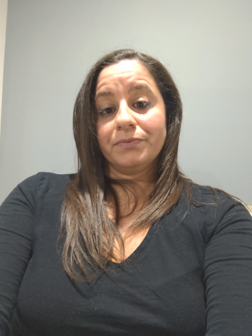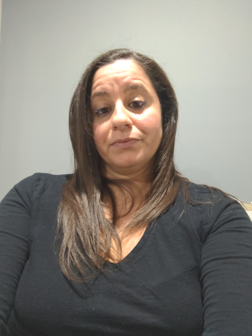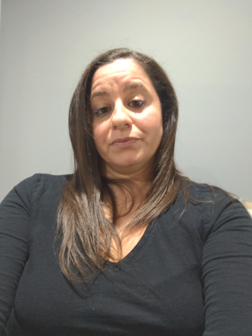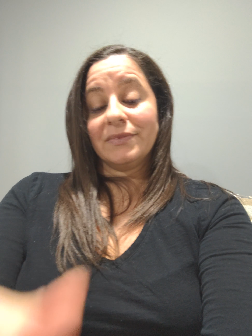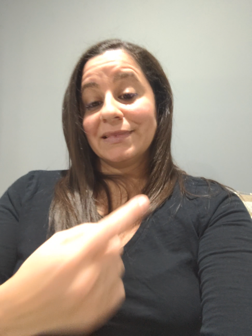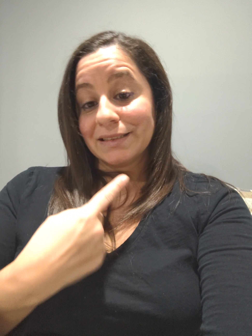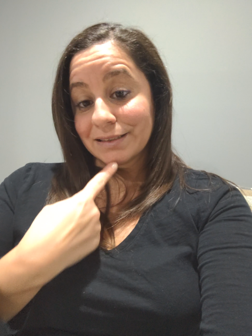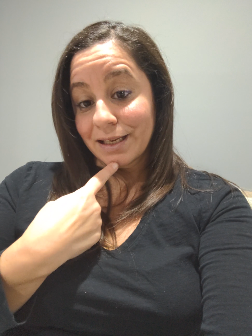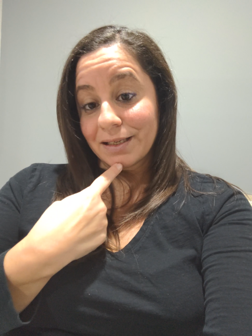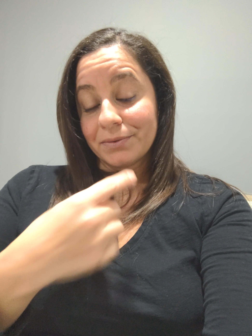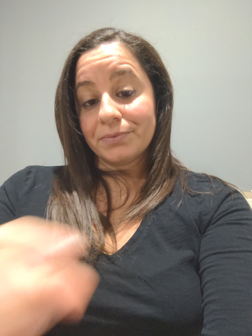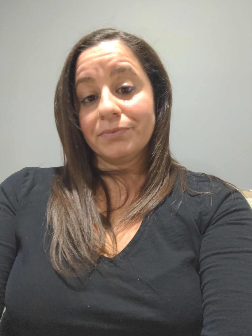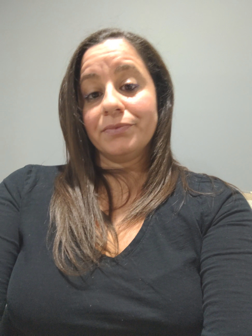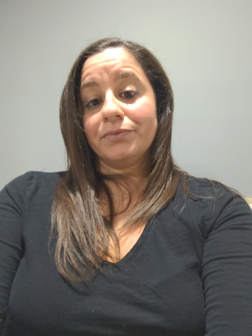say